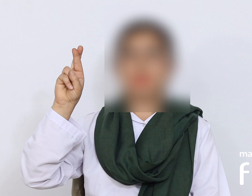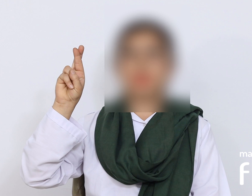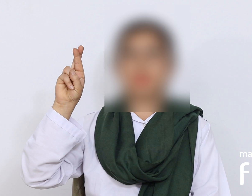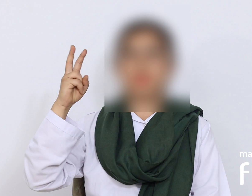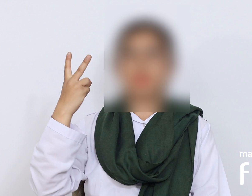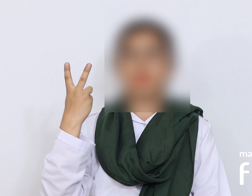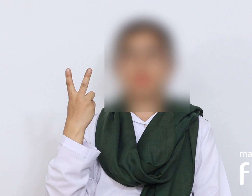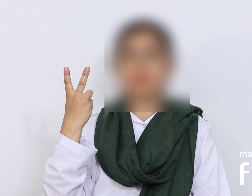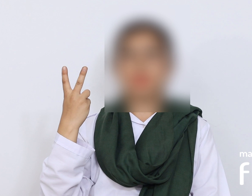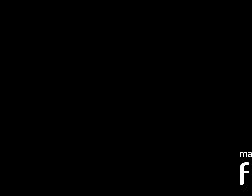ڑ